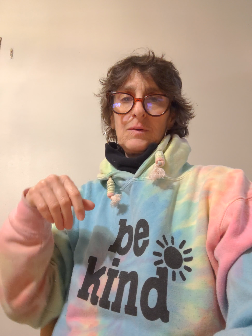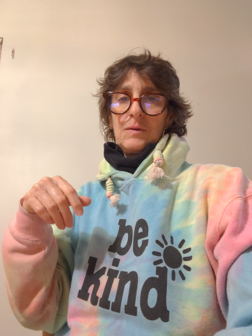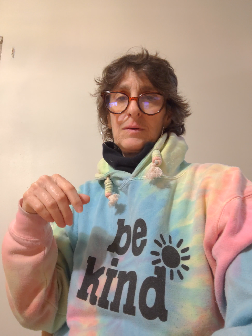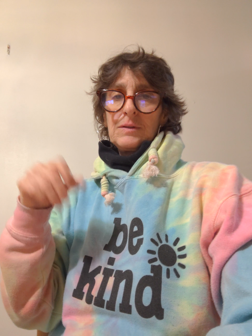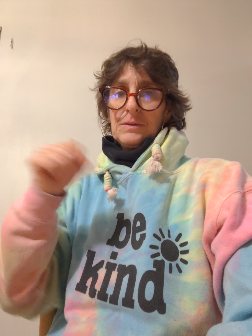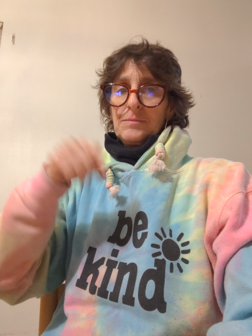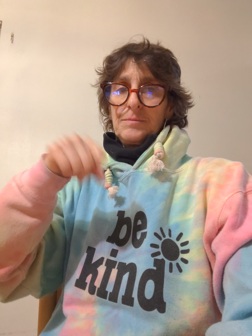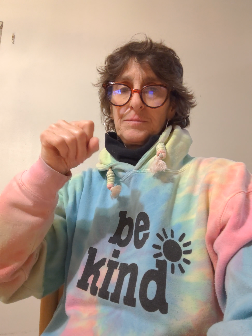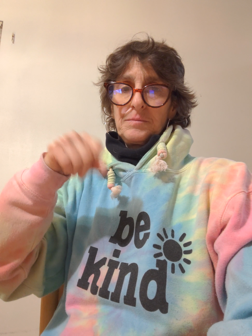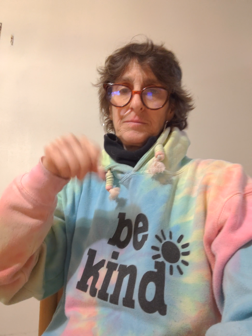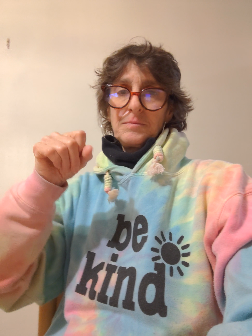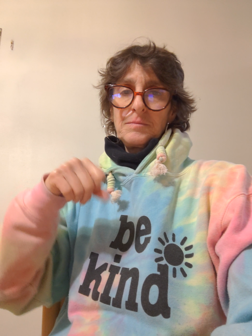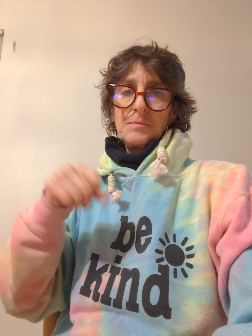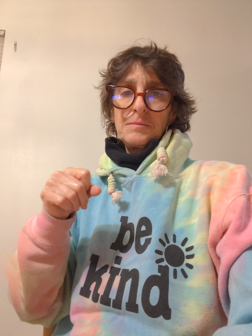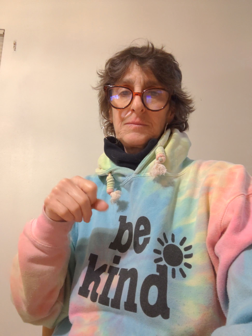yes